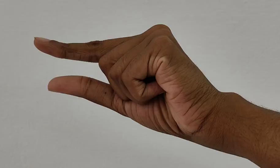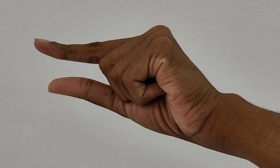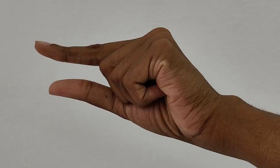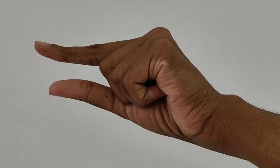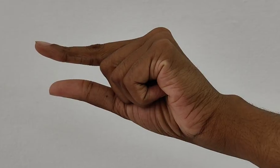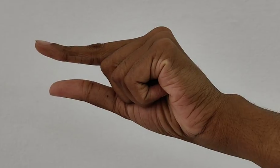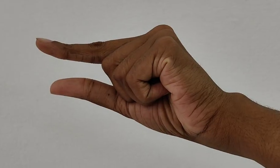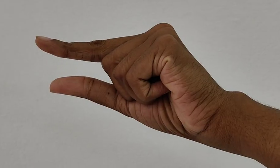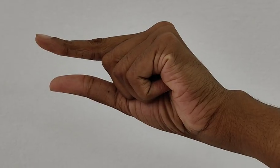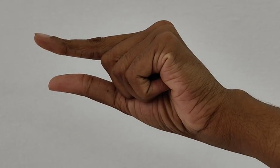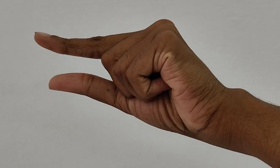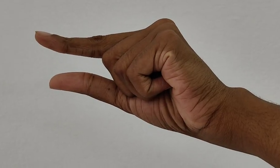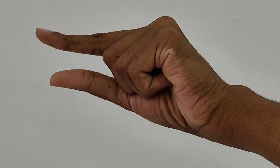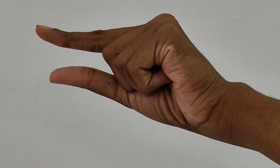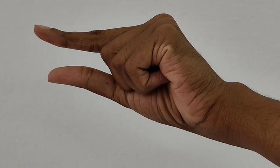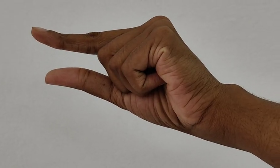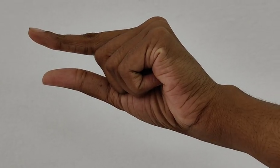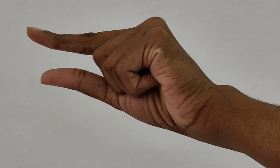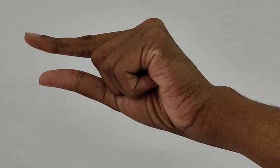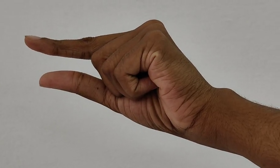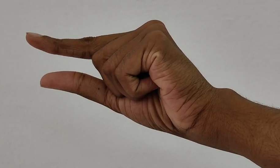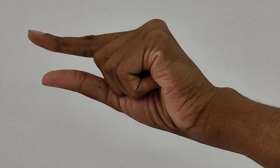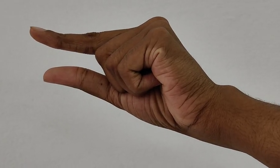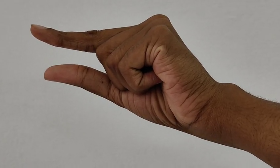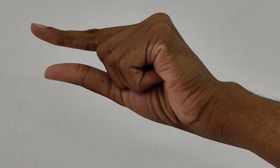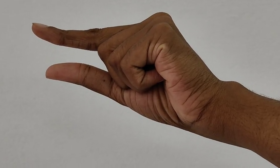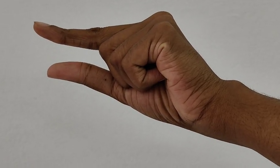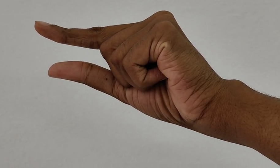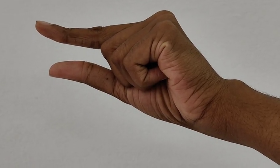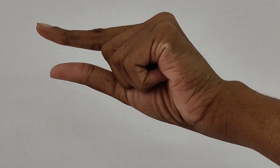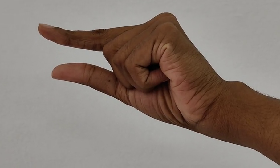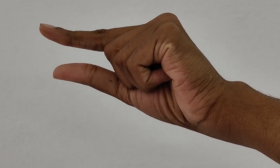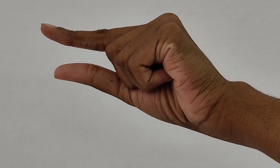ഉ